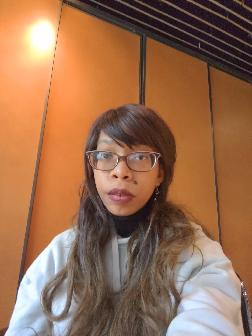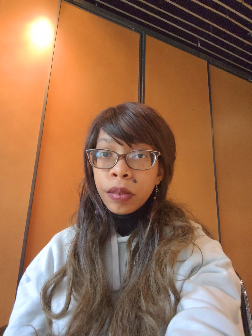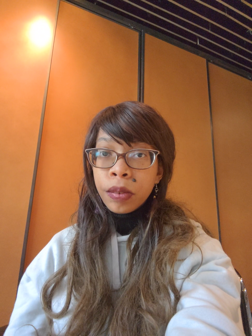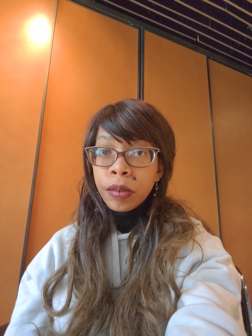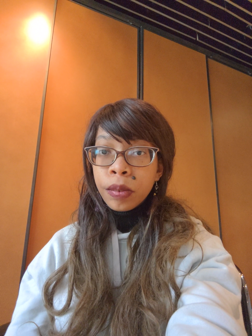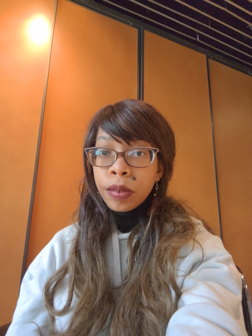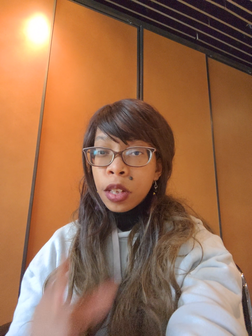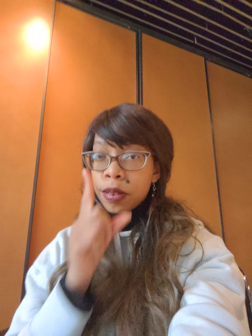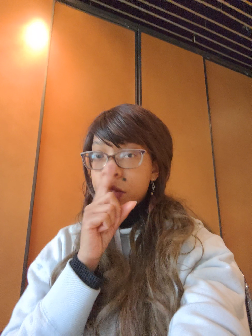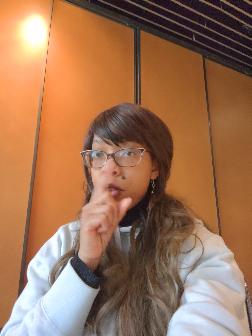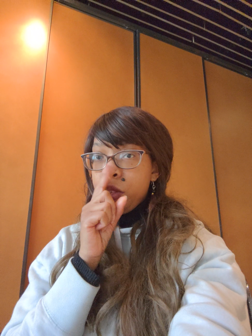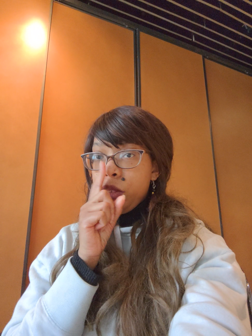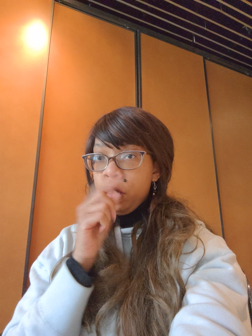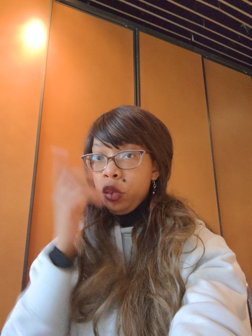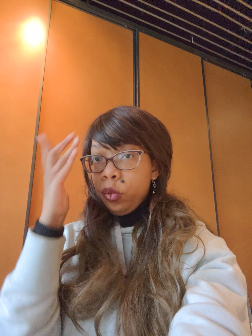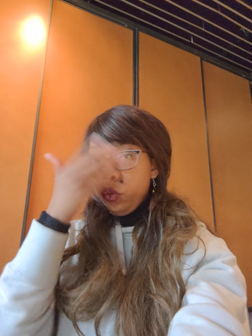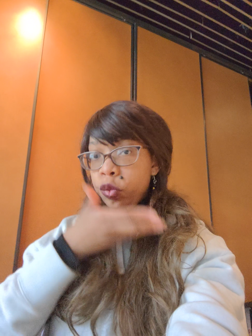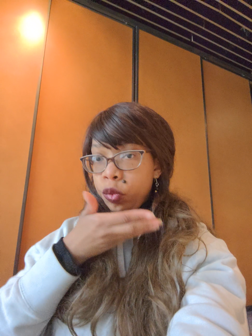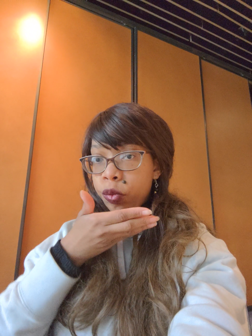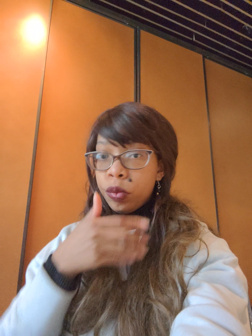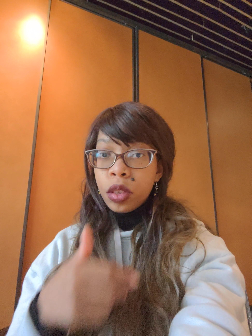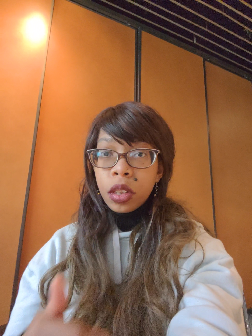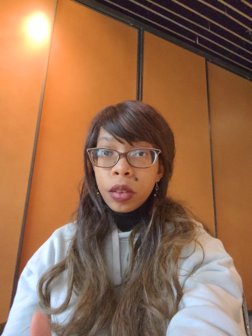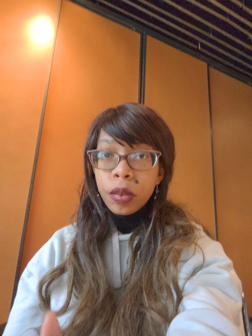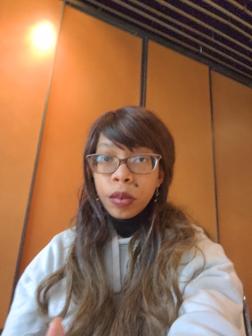pretend